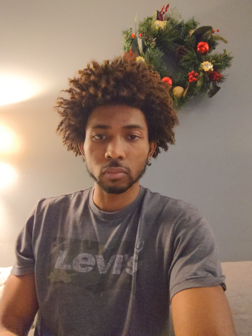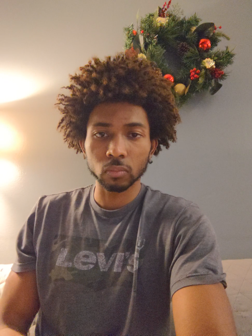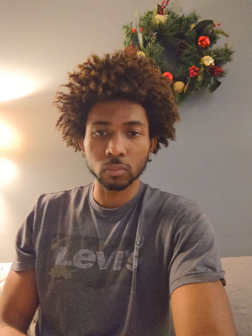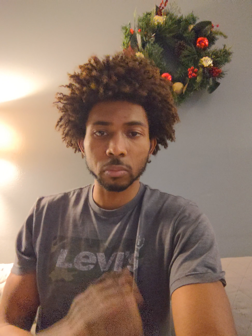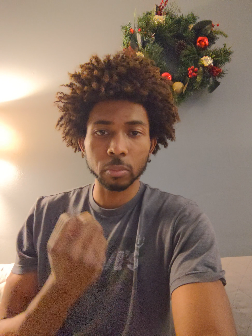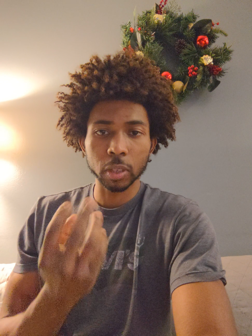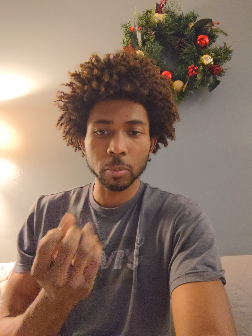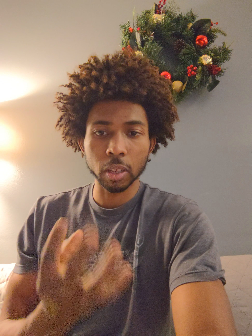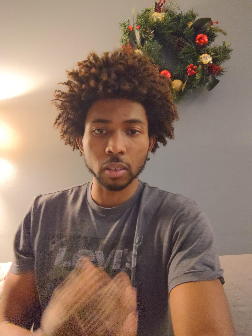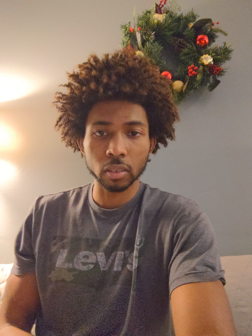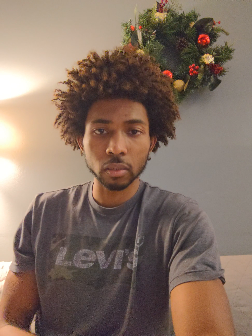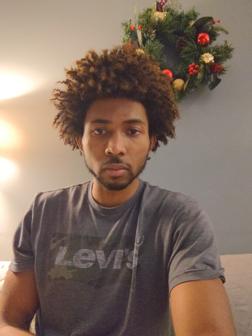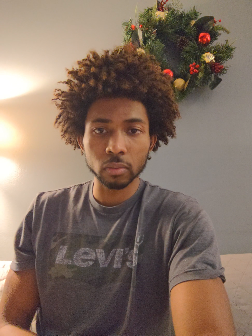many